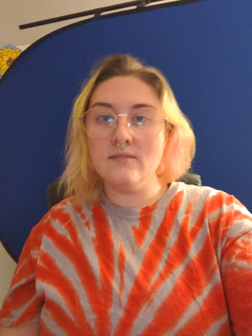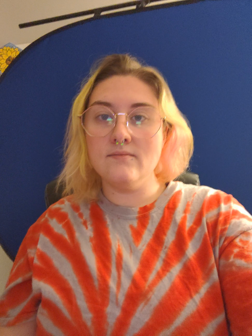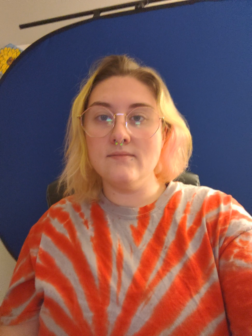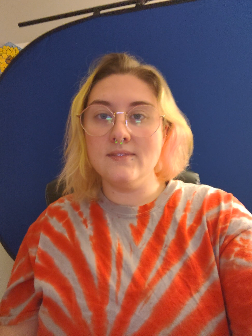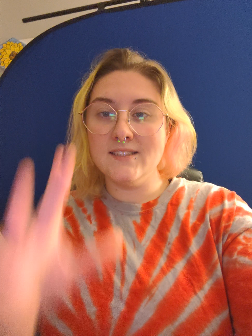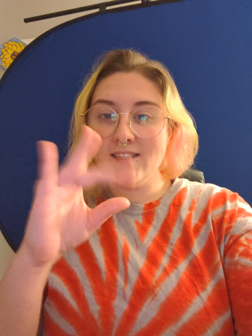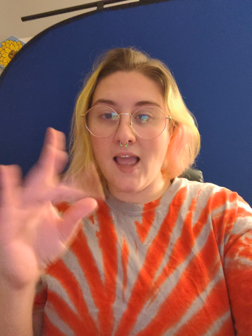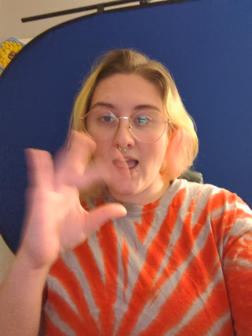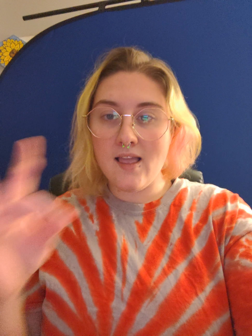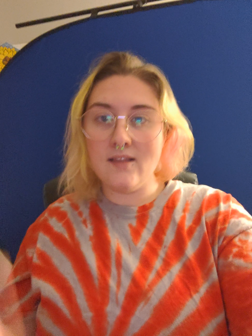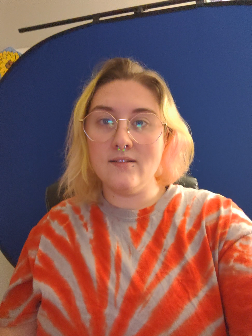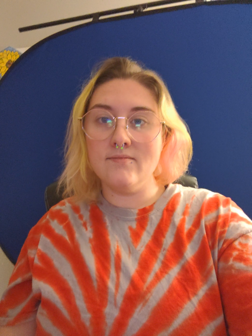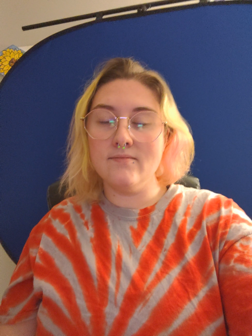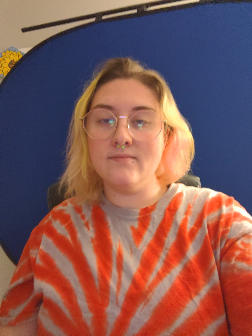say